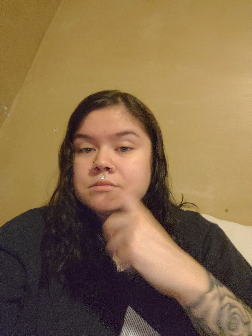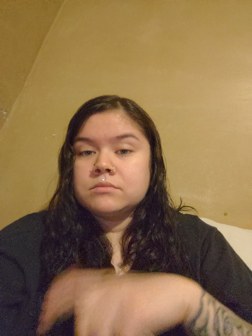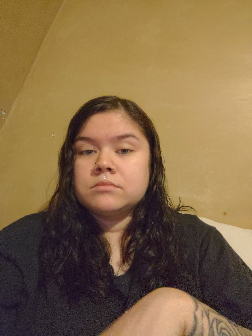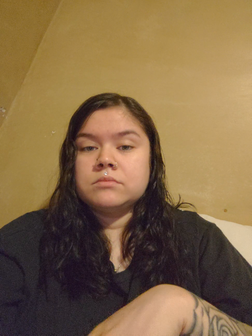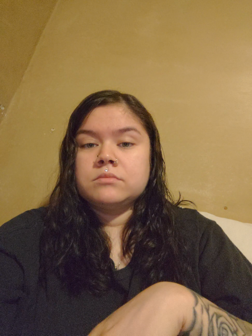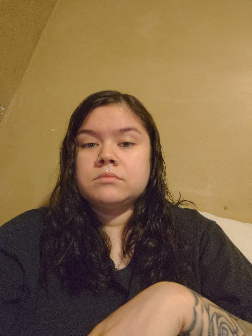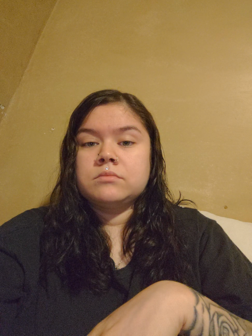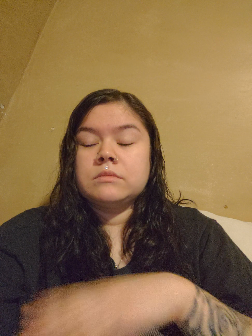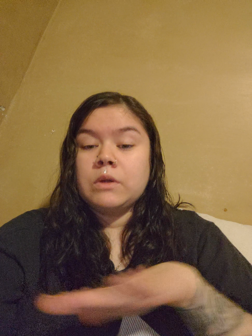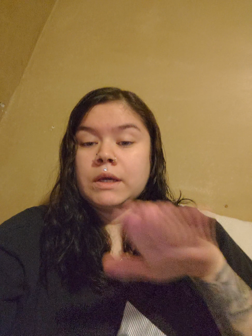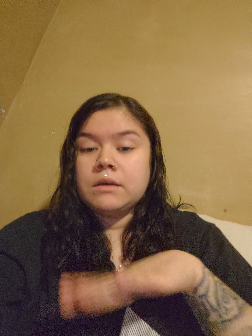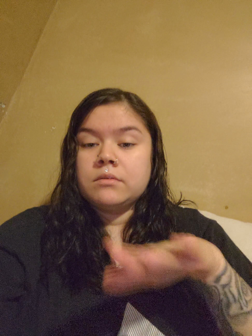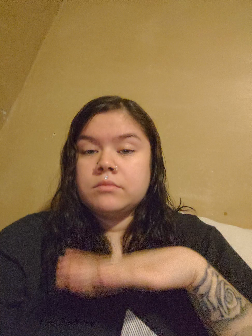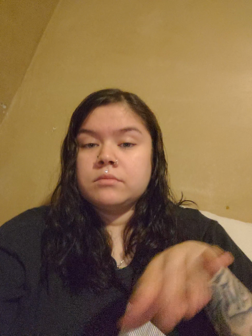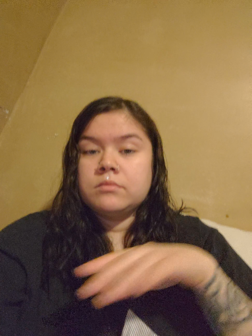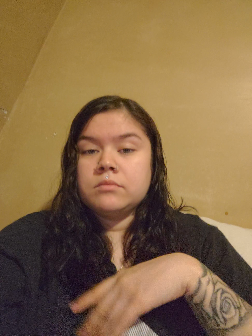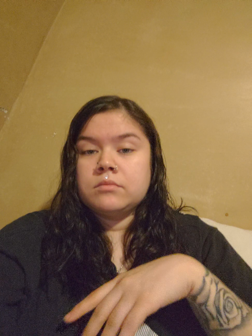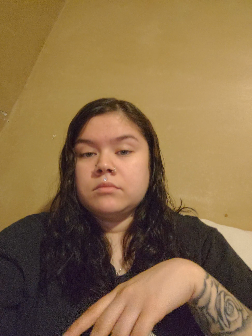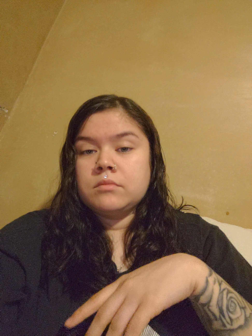clean